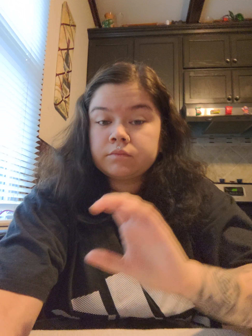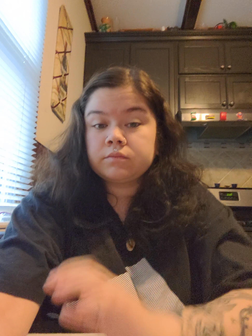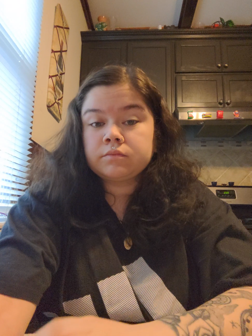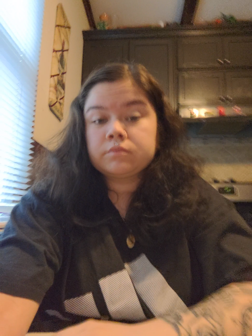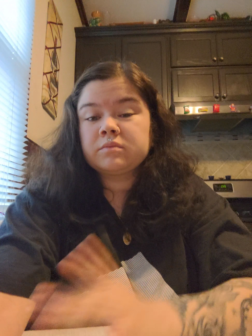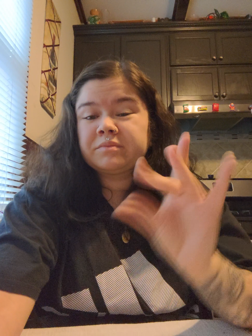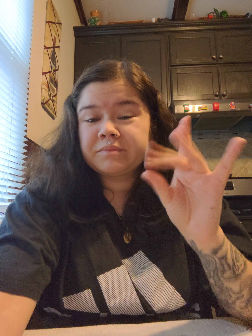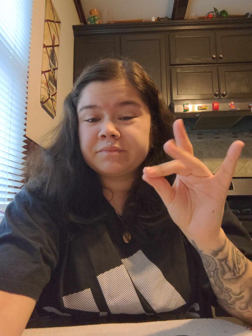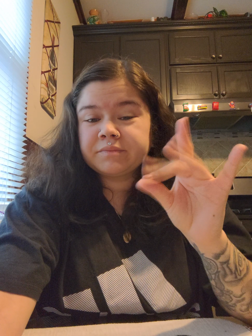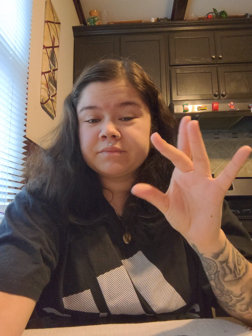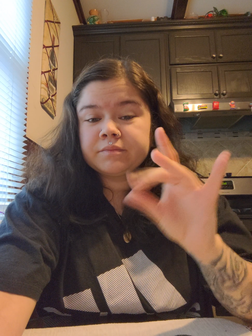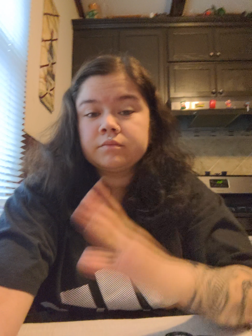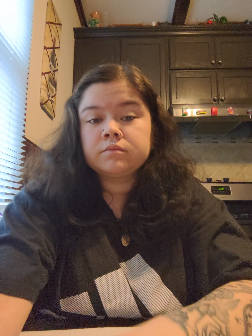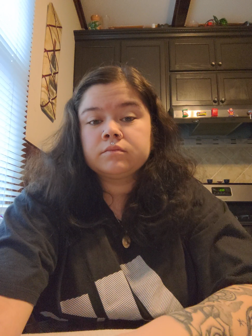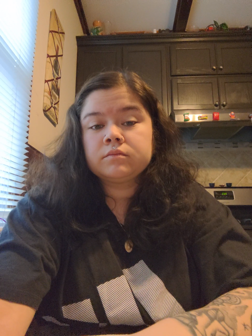sticky